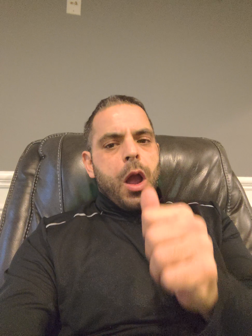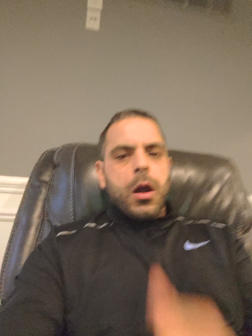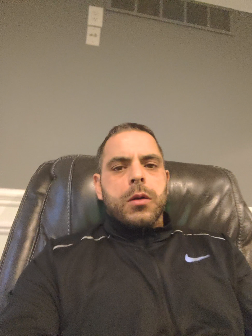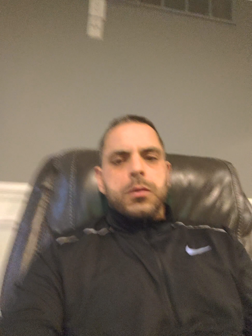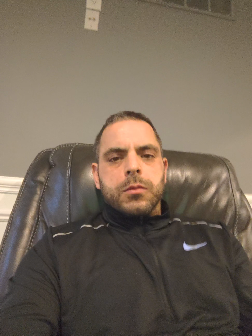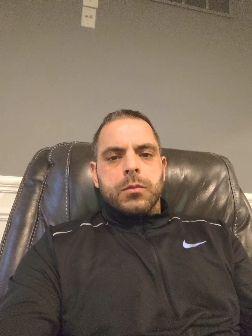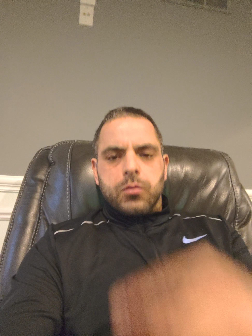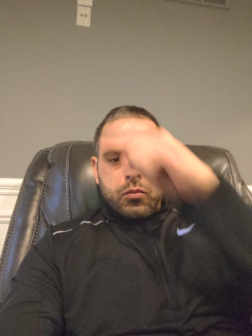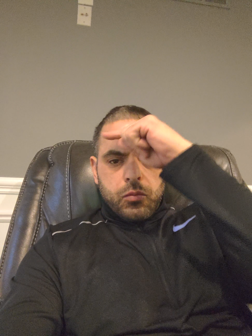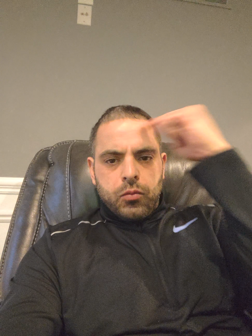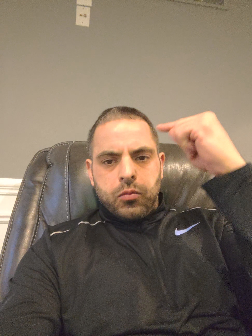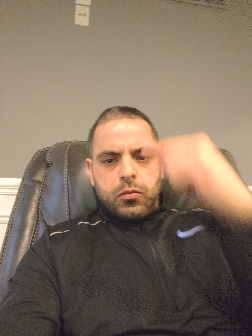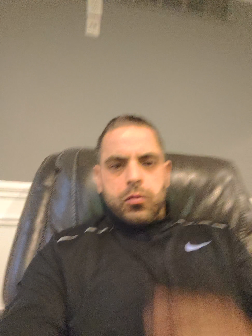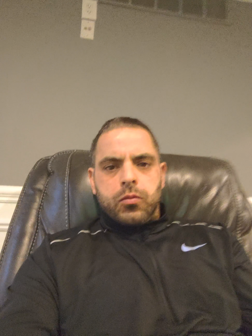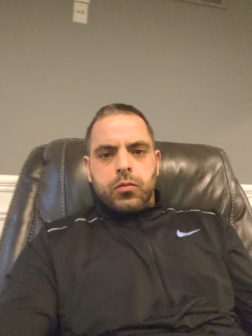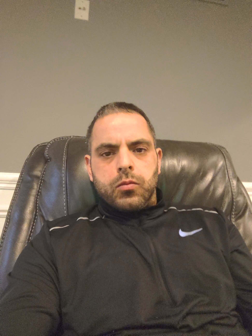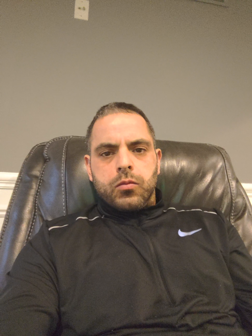black